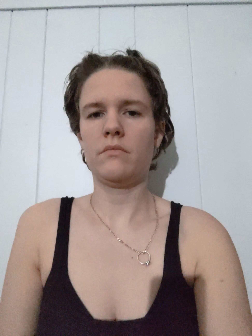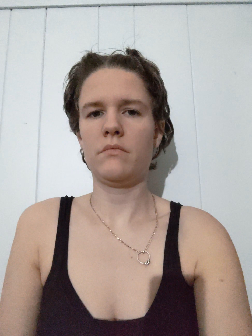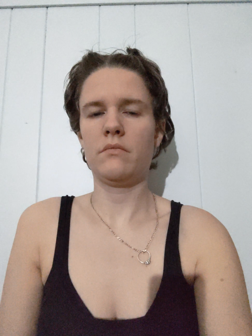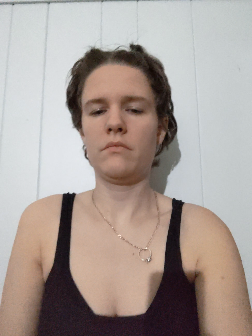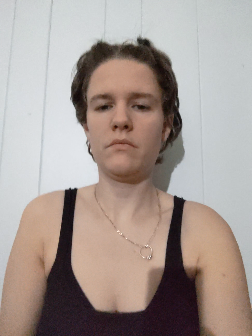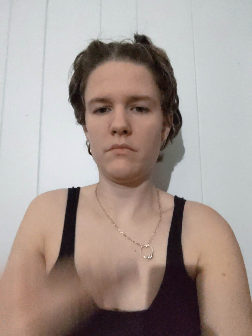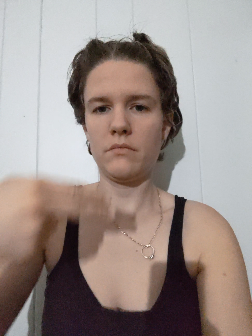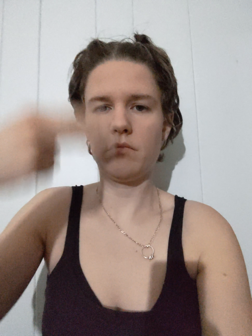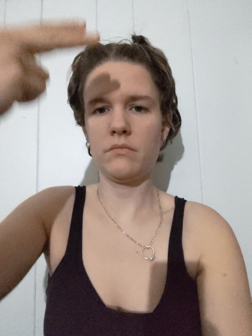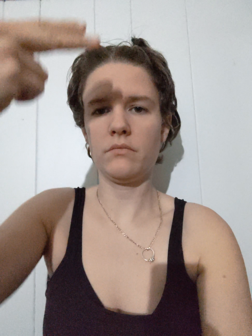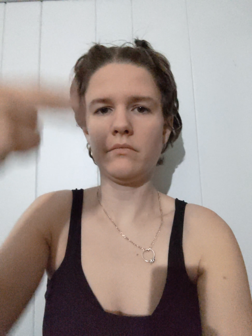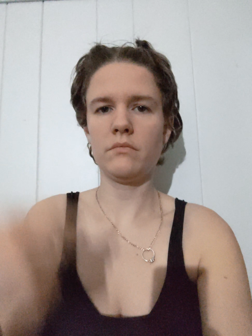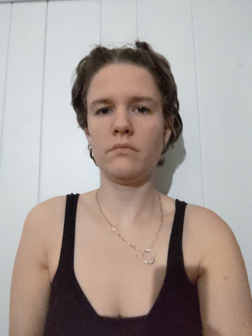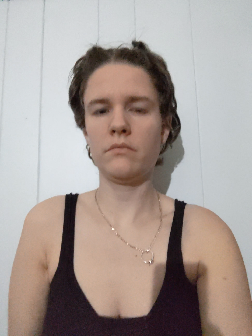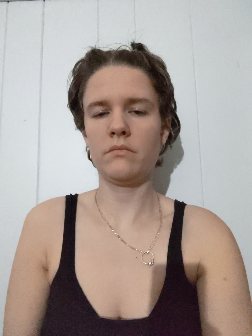high